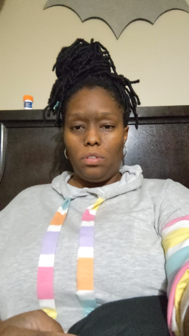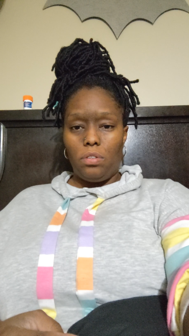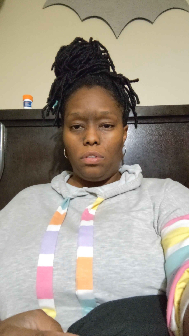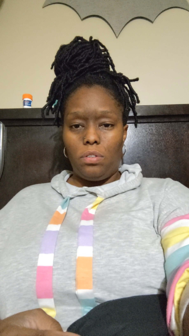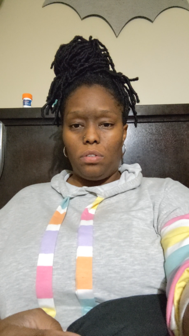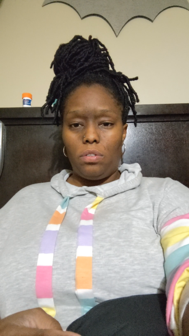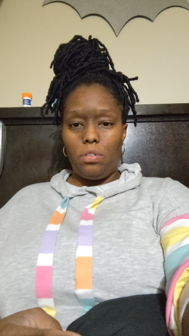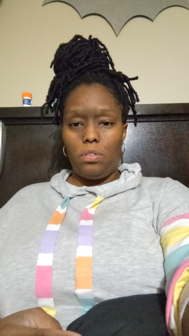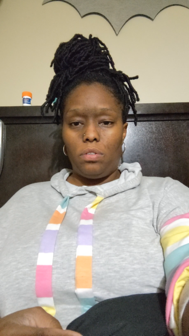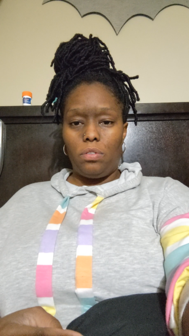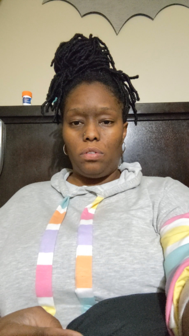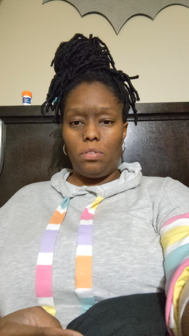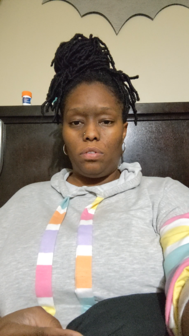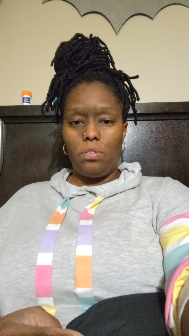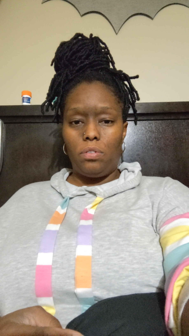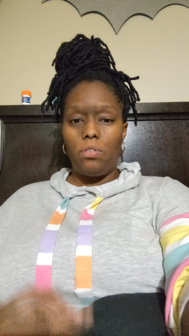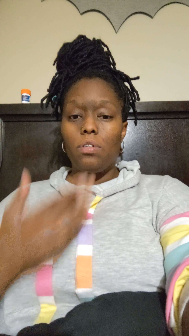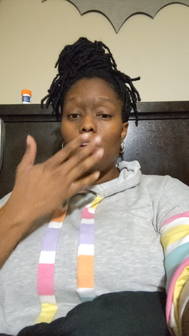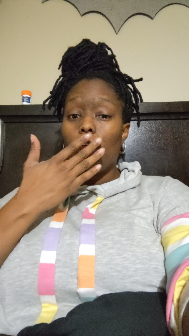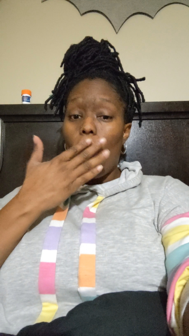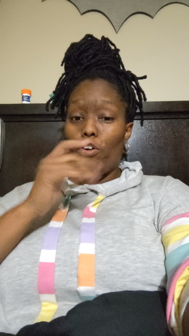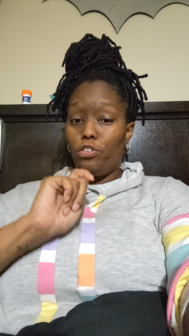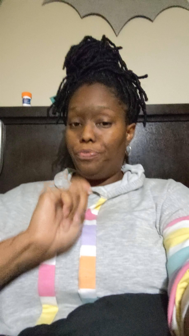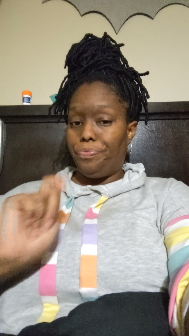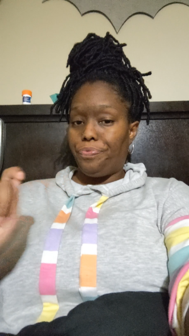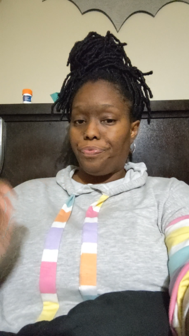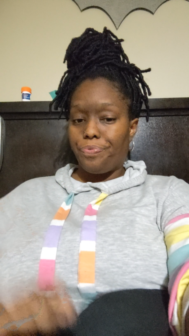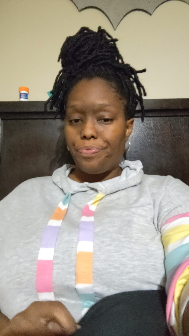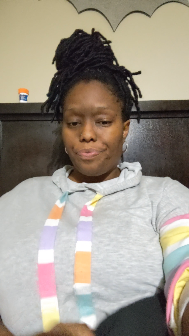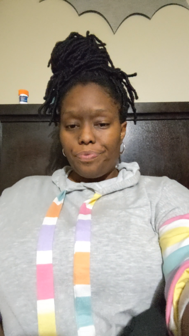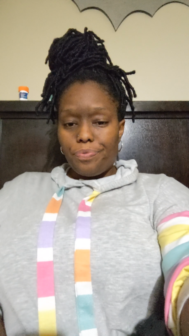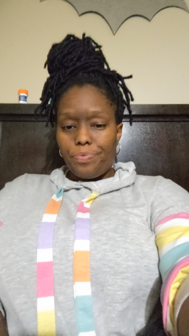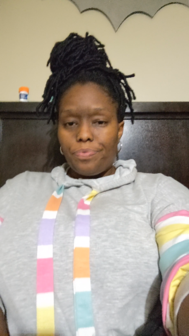crayon